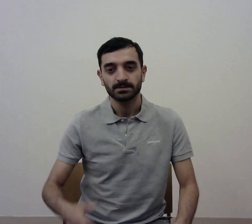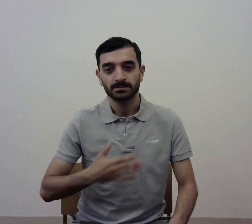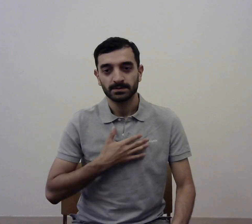mən